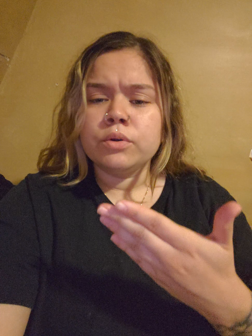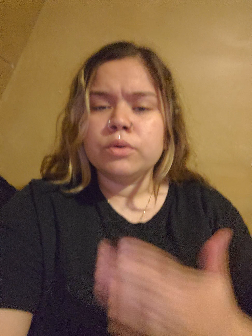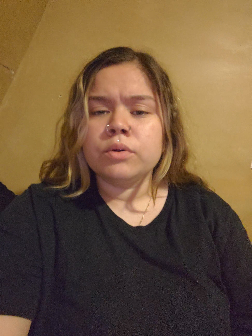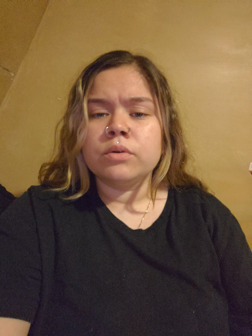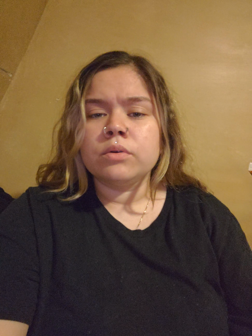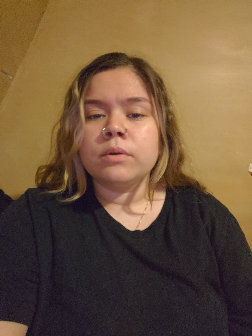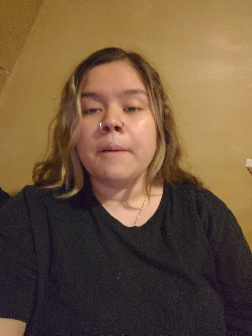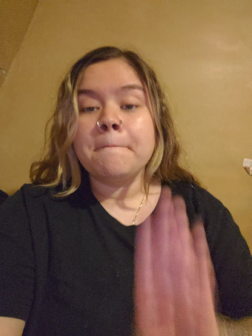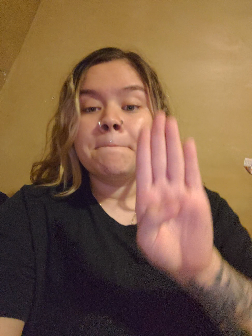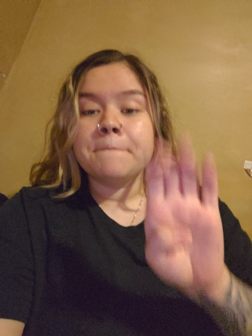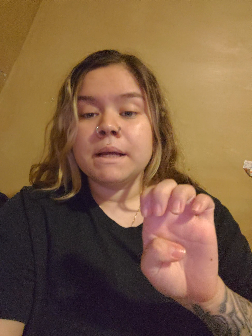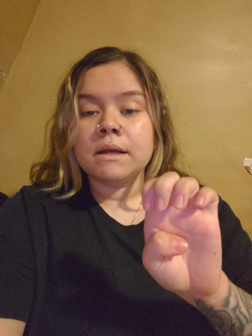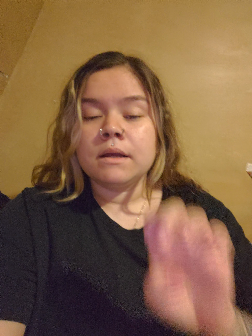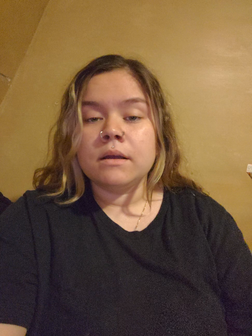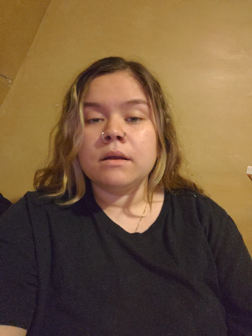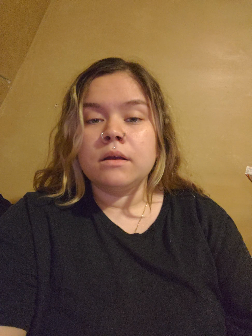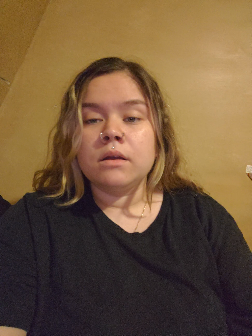be